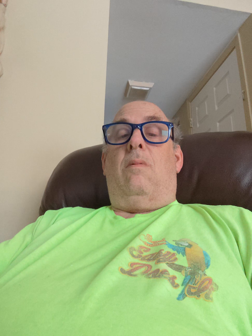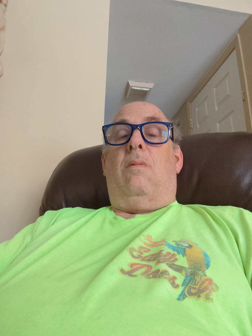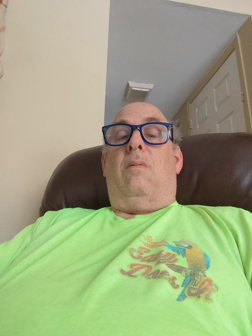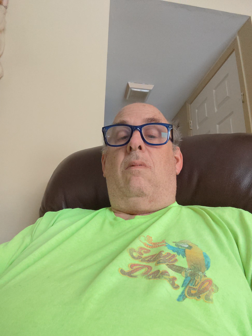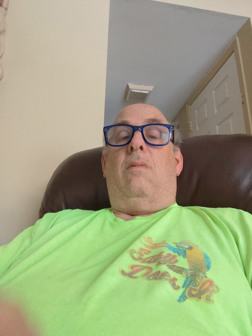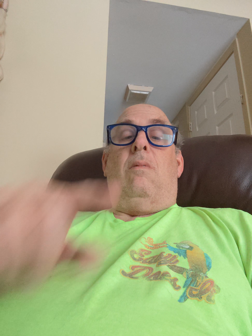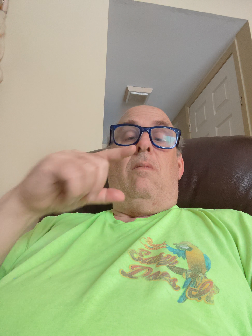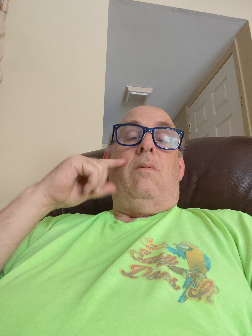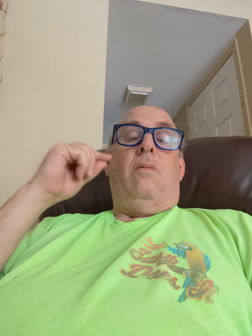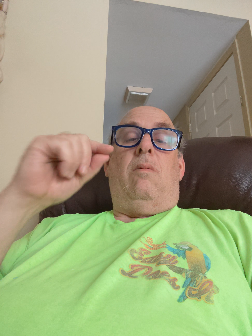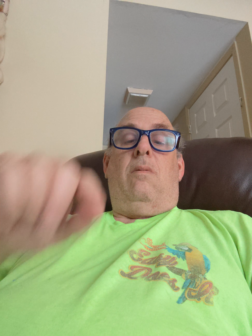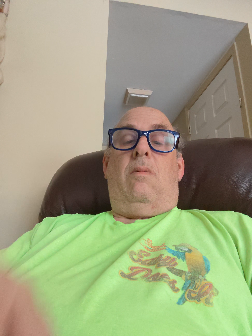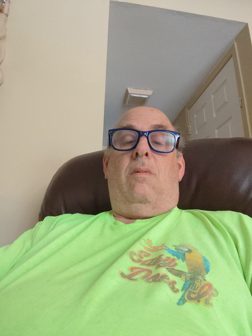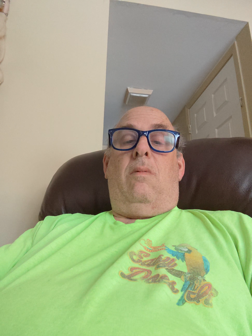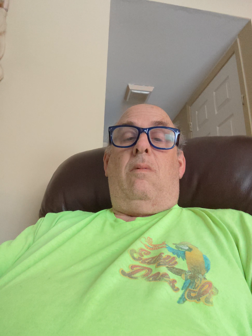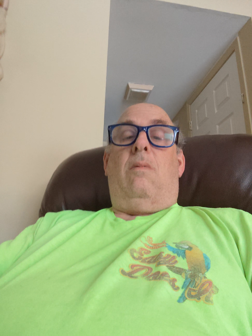cat